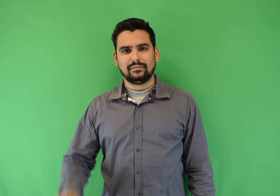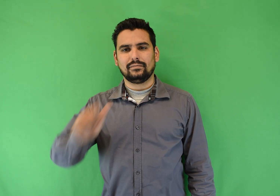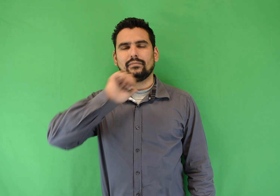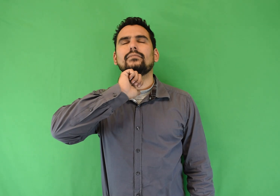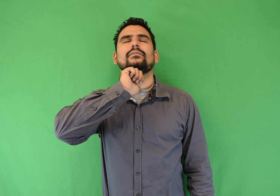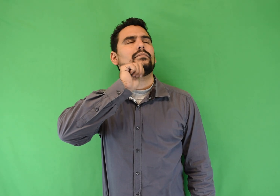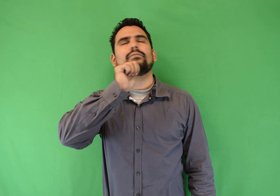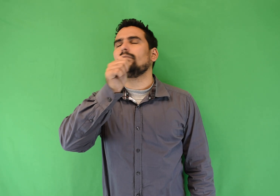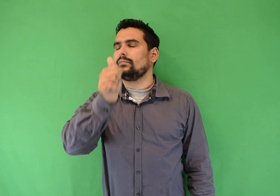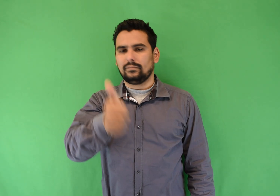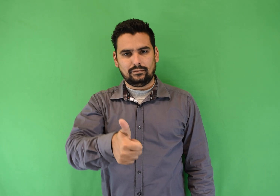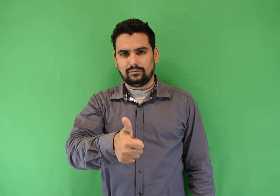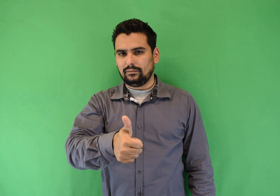no nada